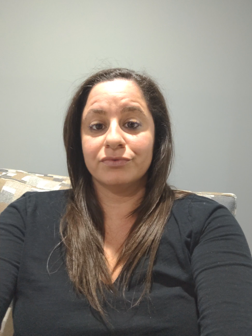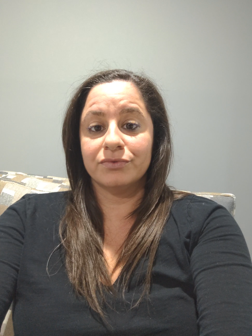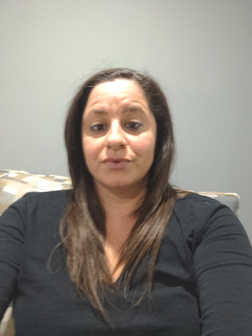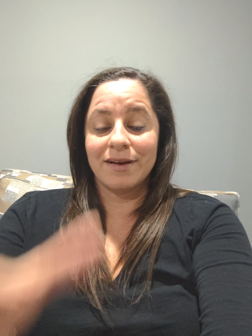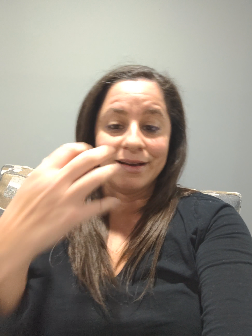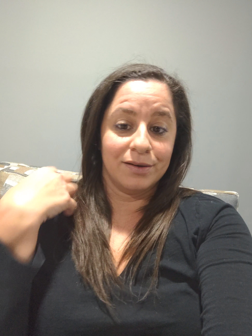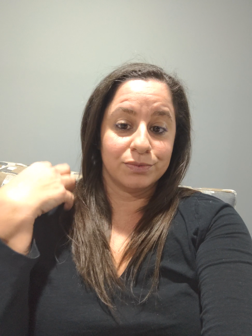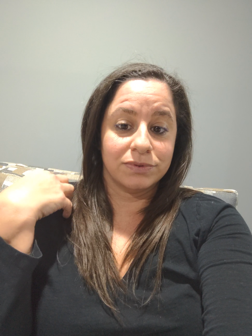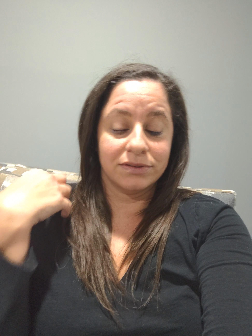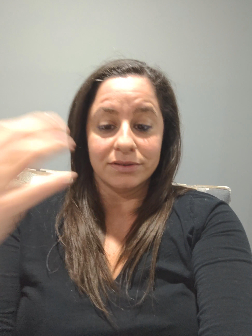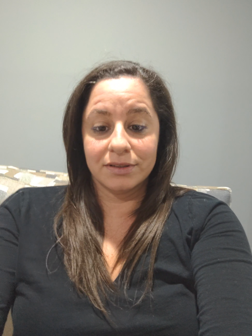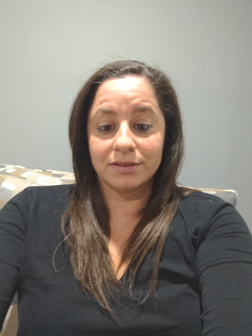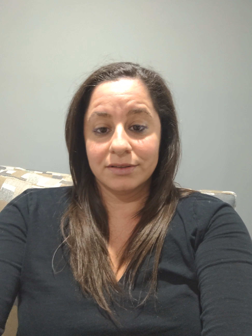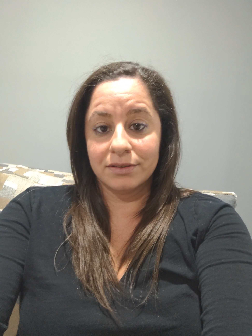outside